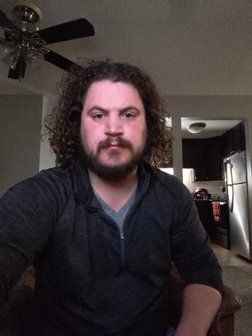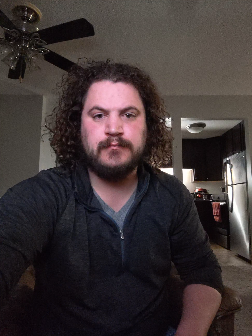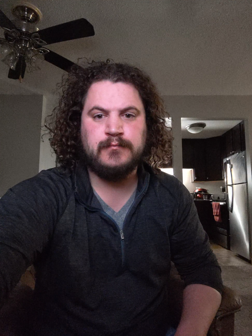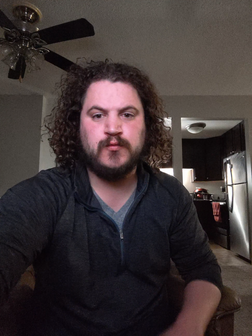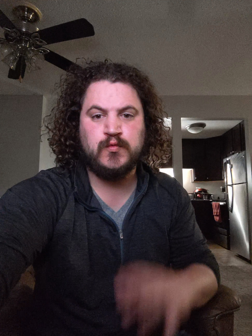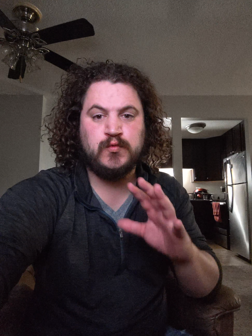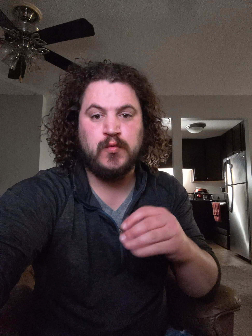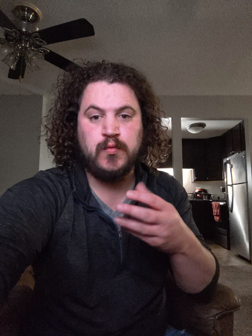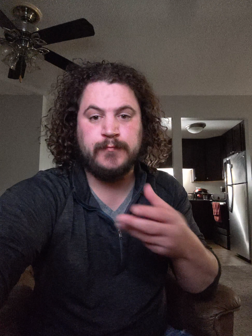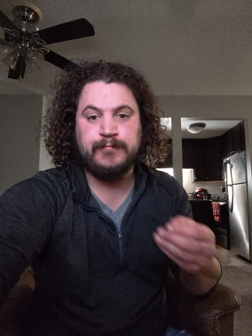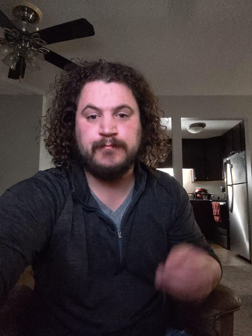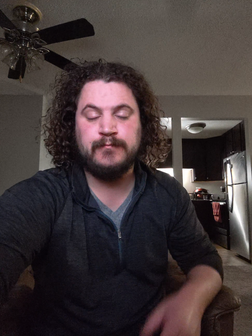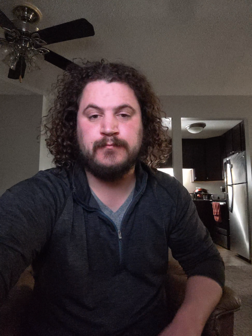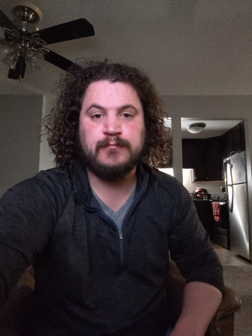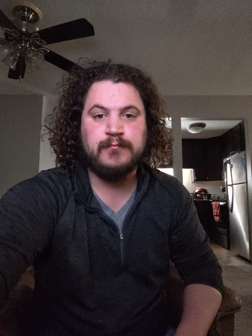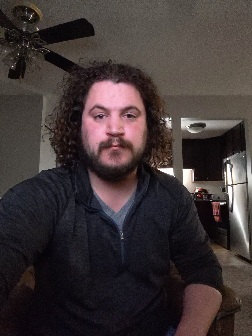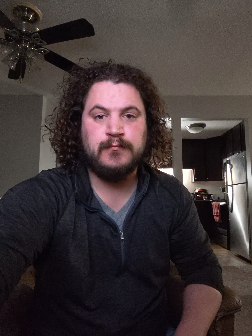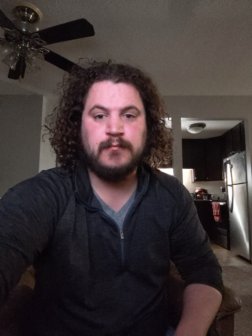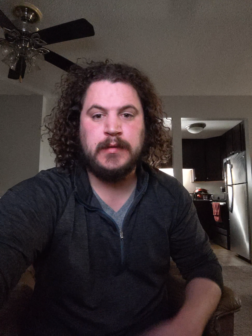story